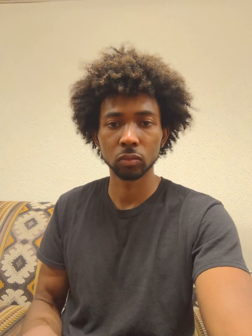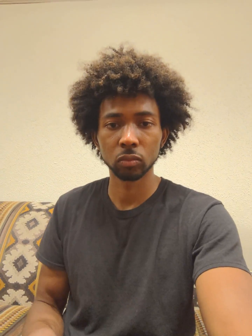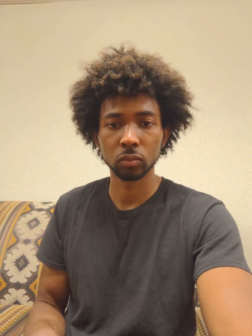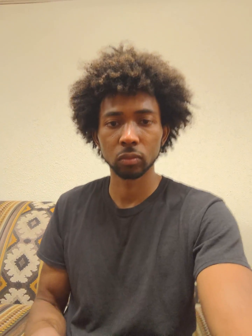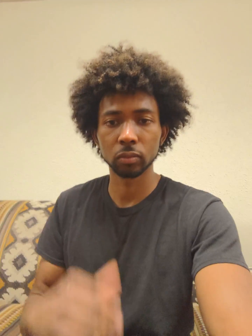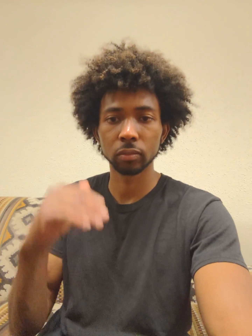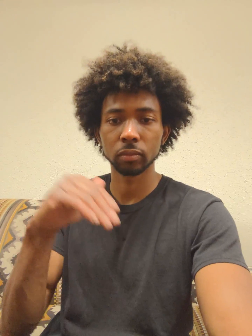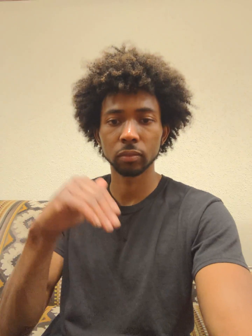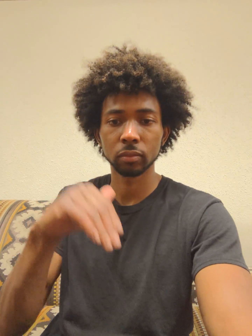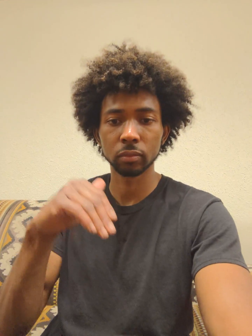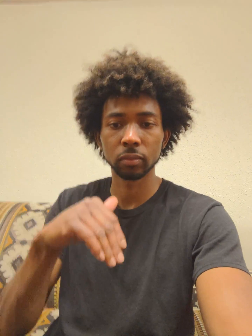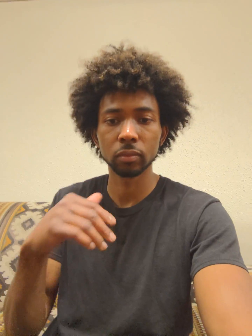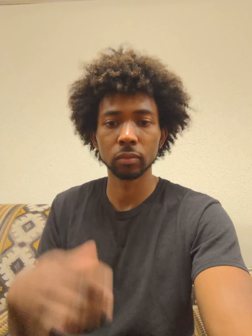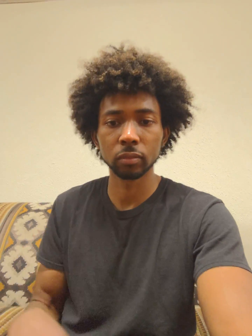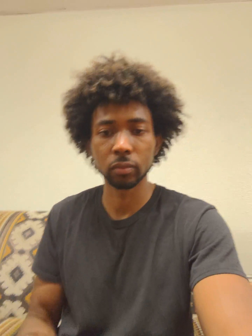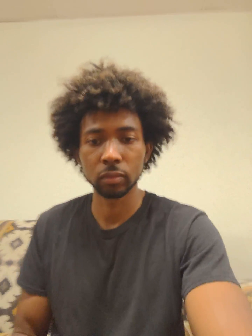doctor